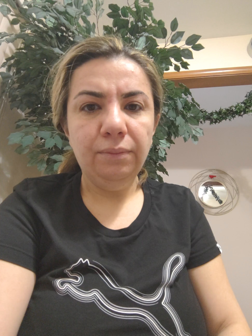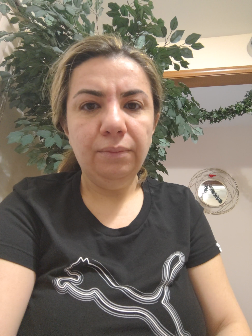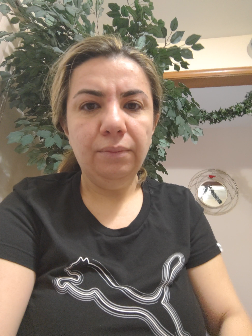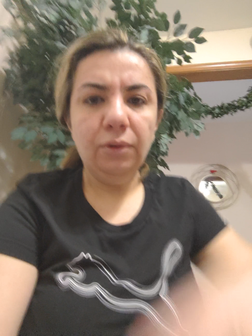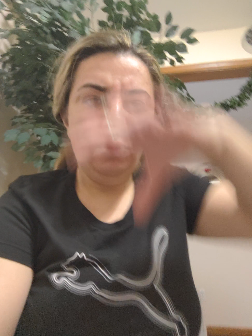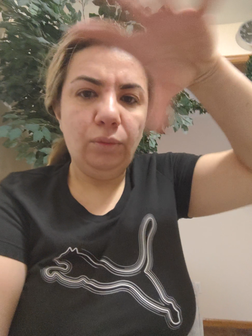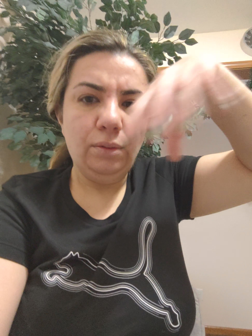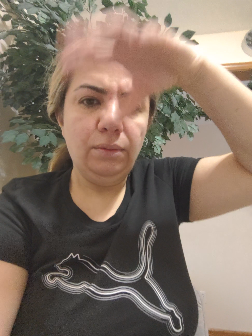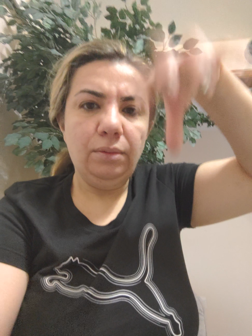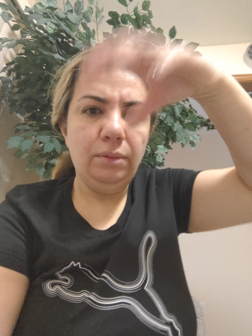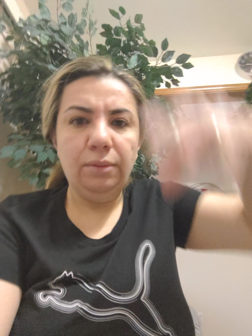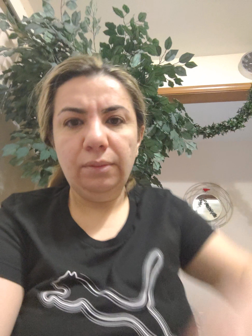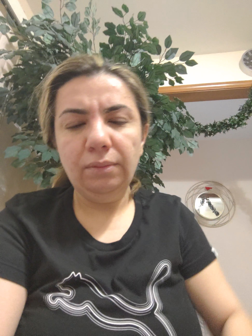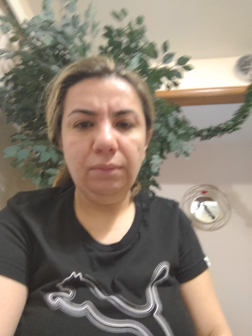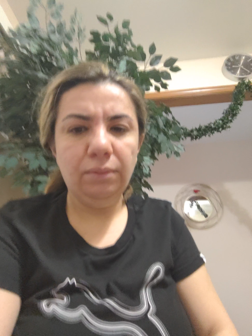cloud